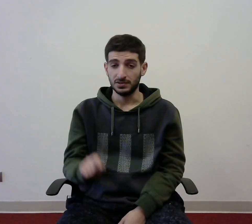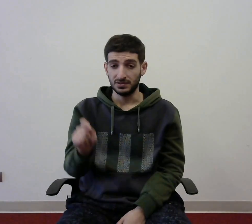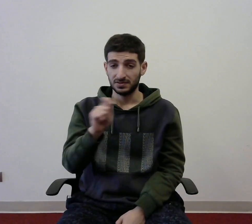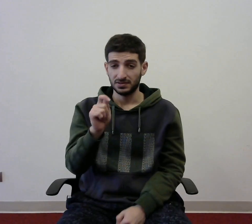bazar